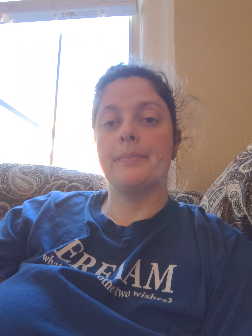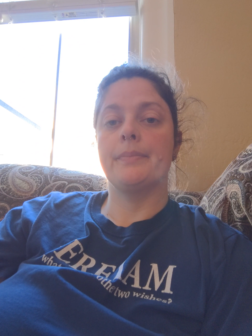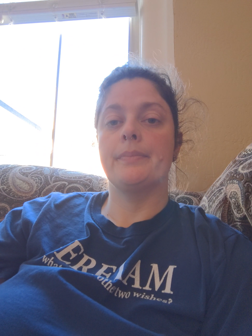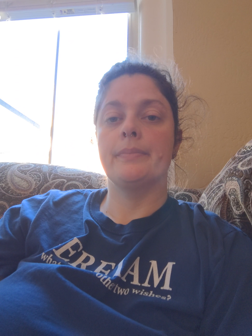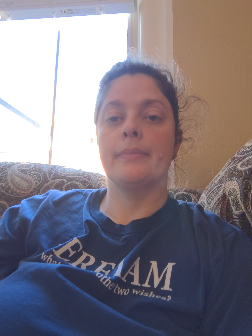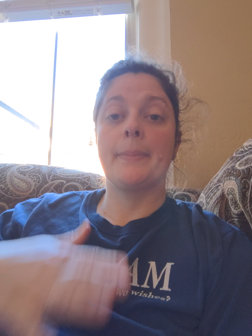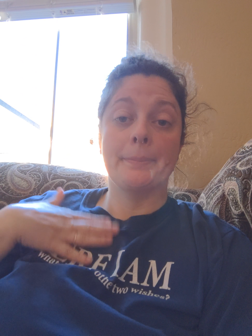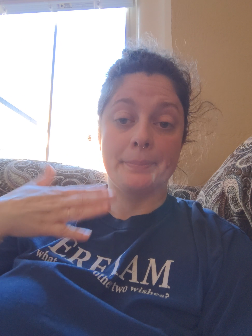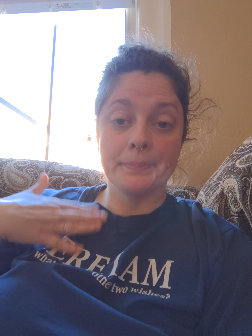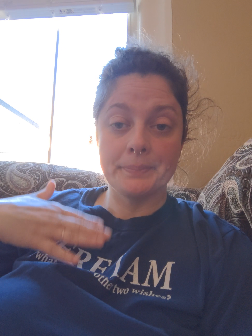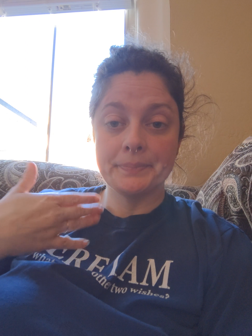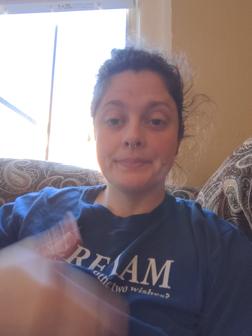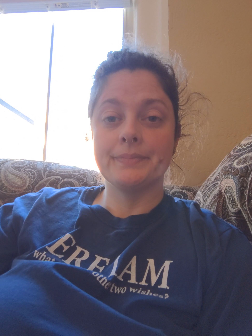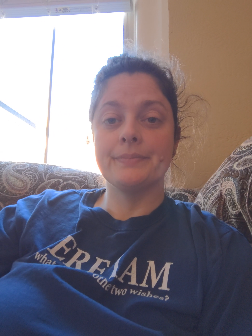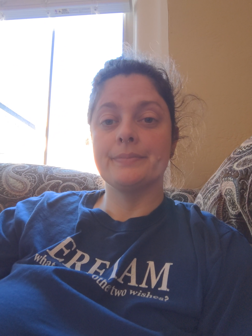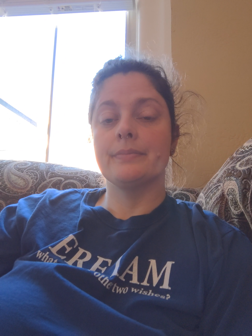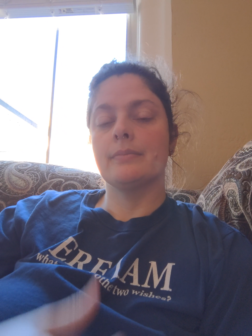happy